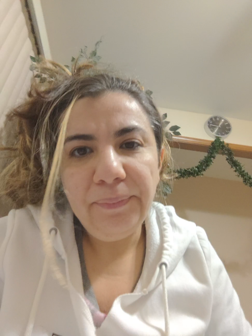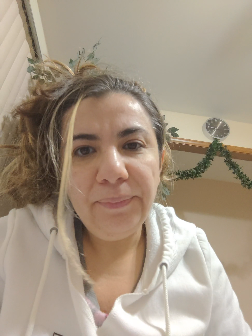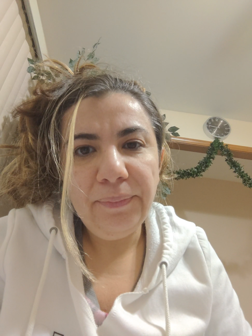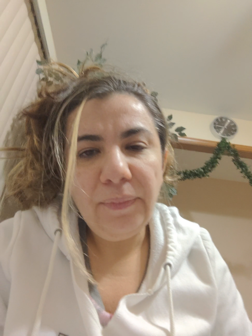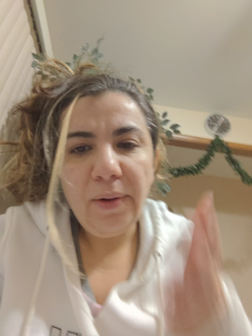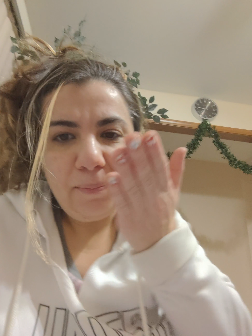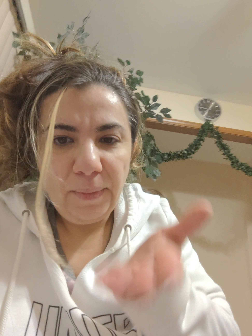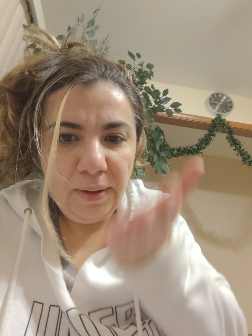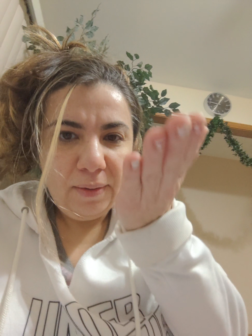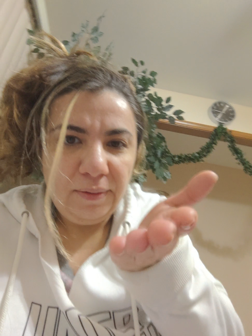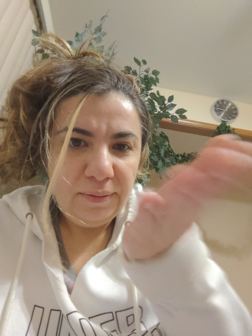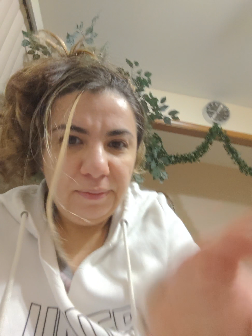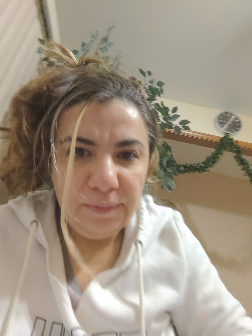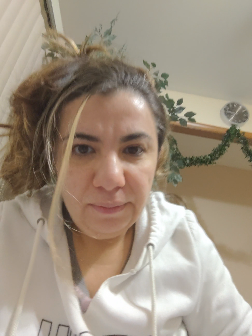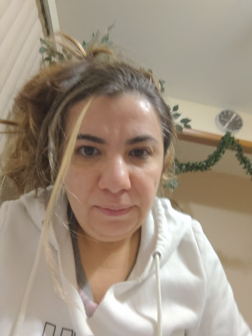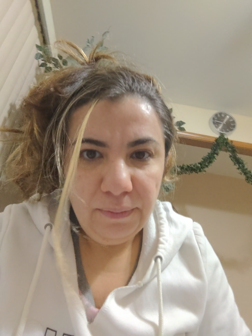boat